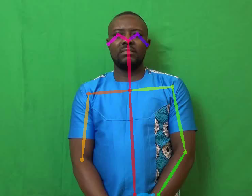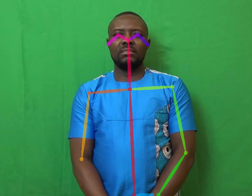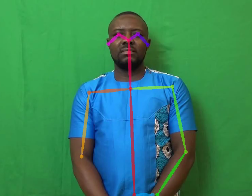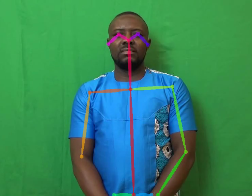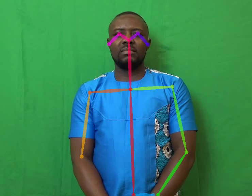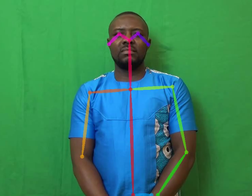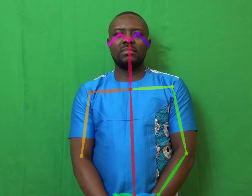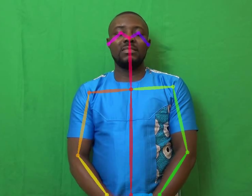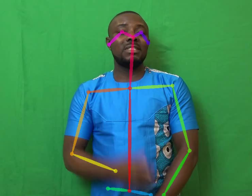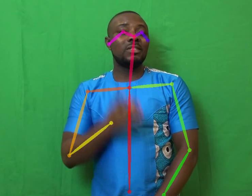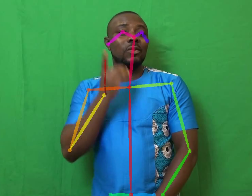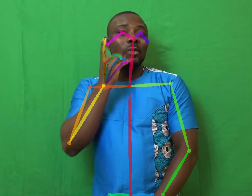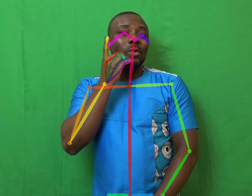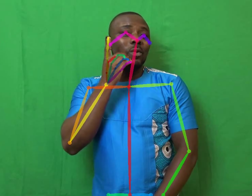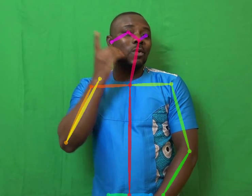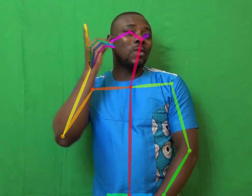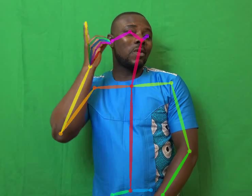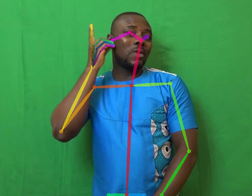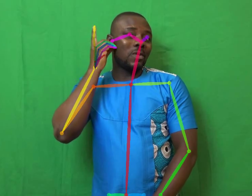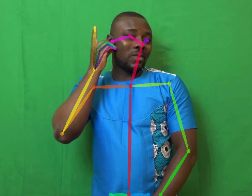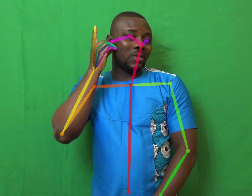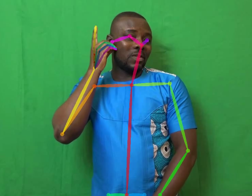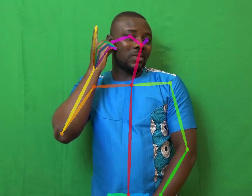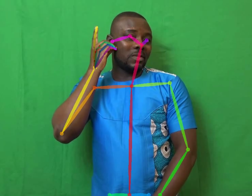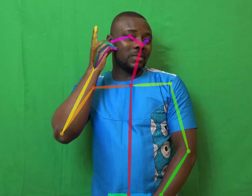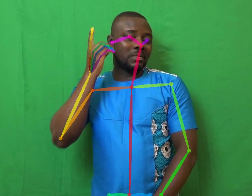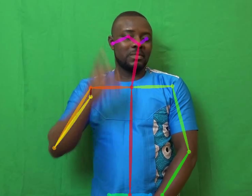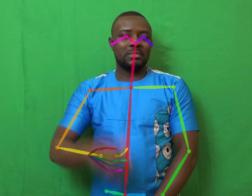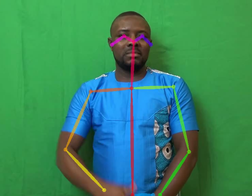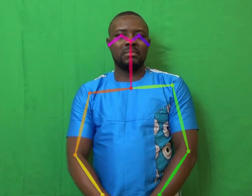dormitory